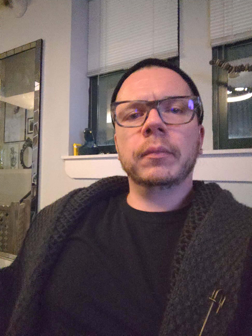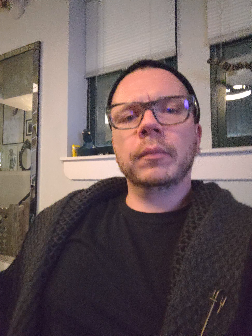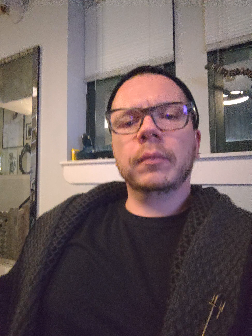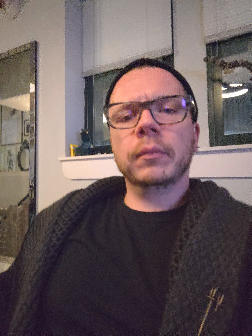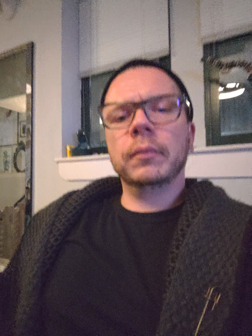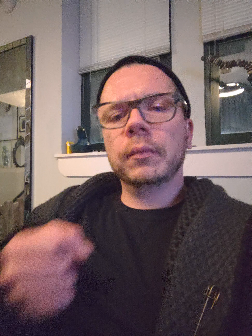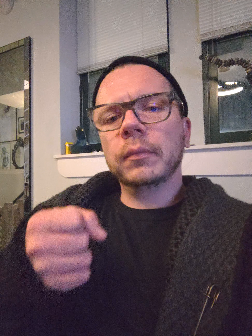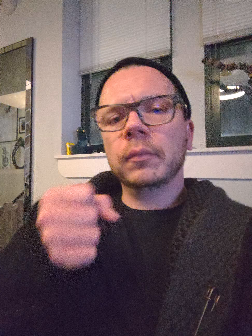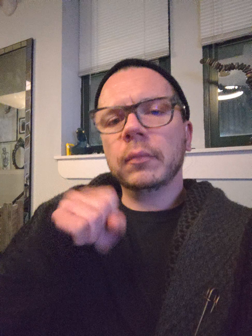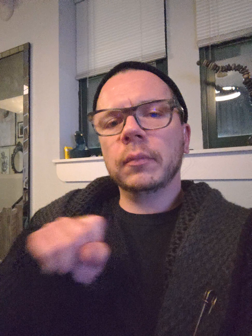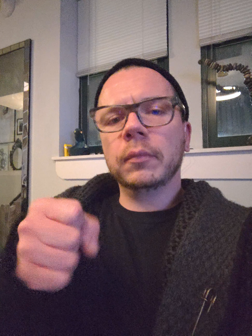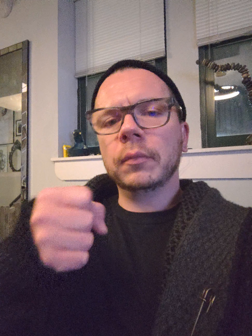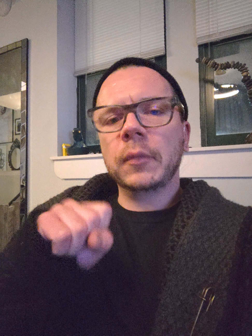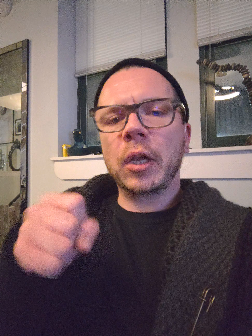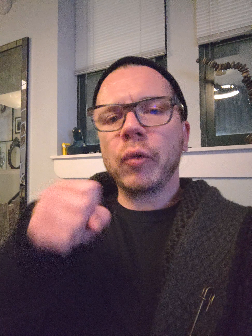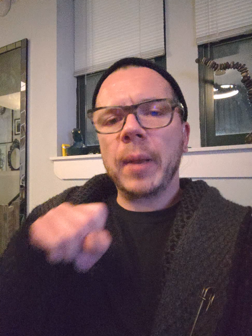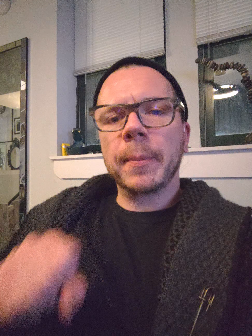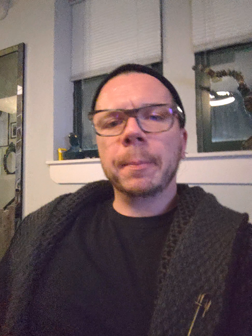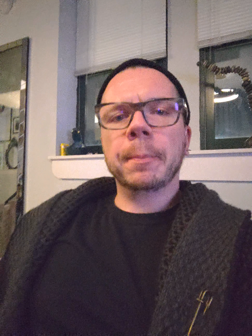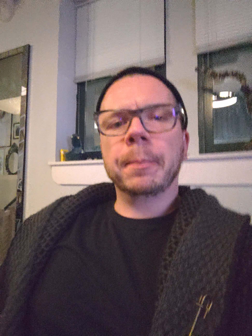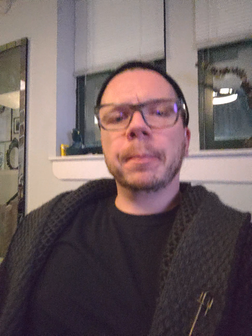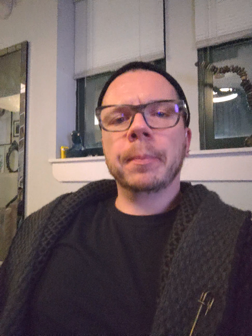ice cream